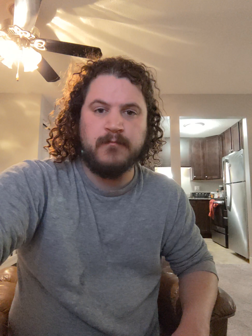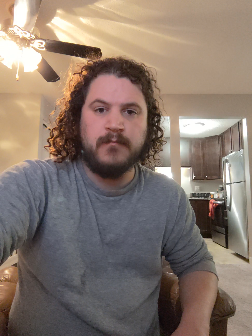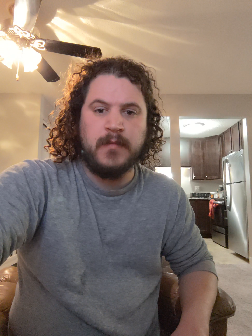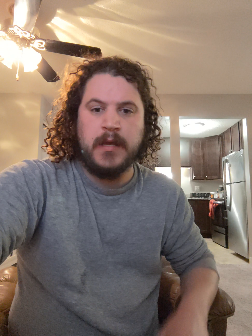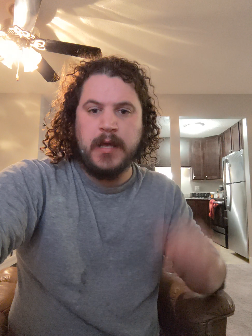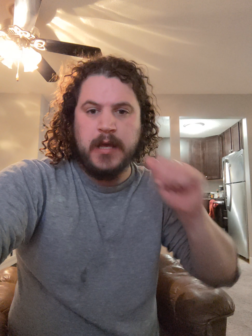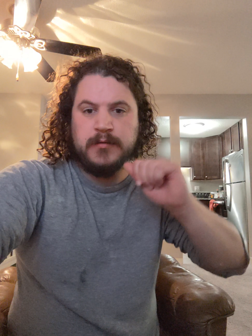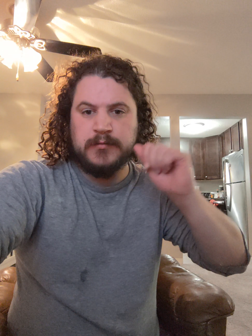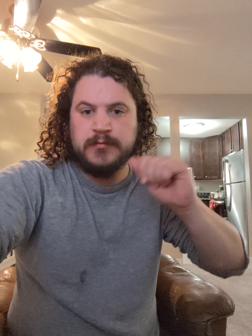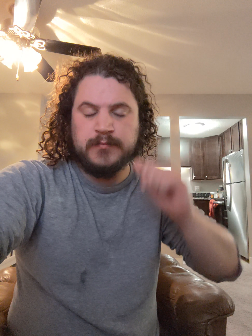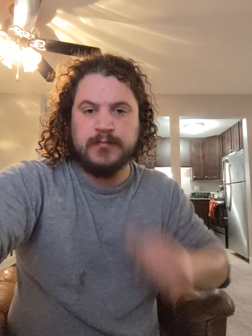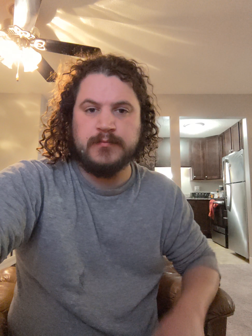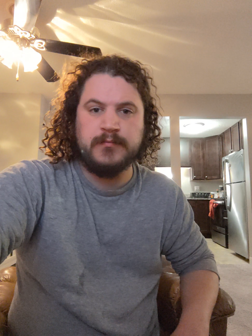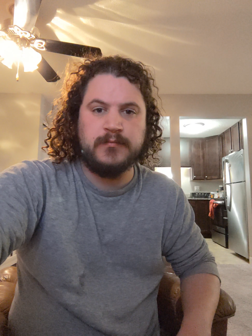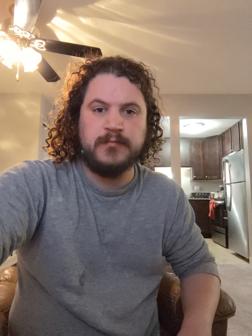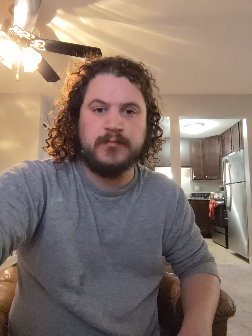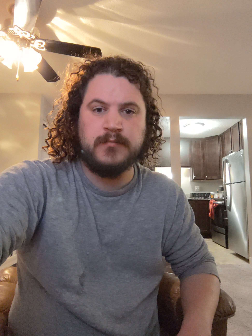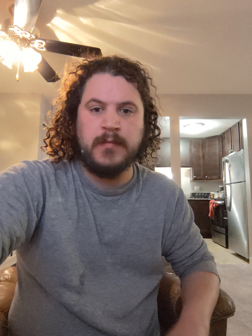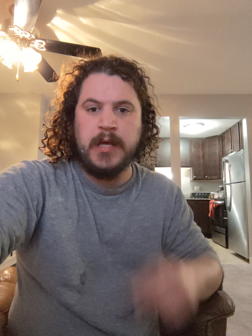aunt